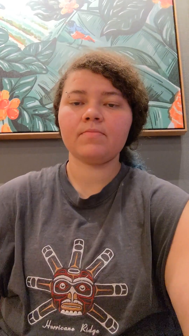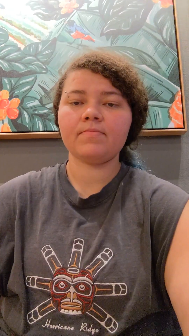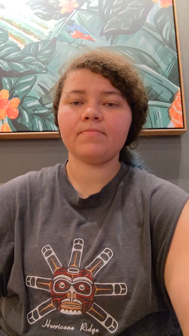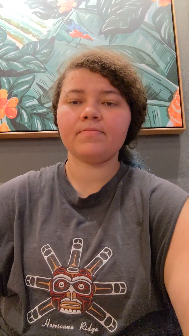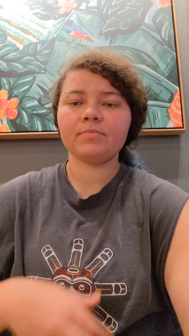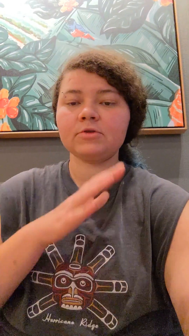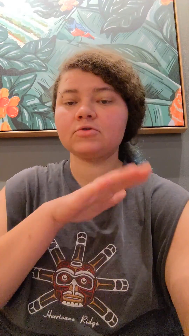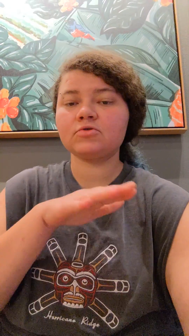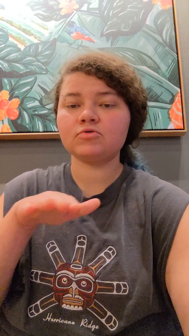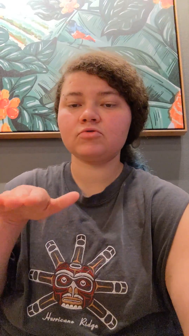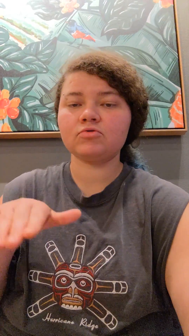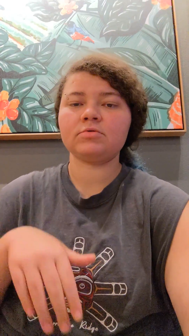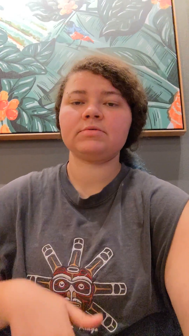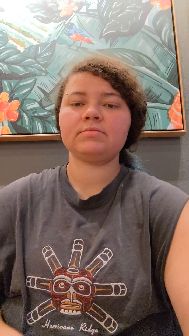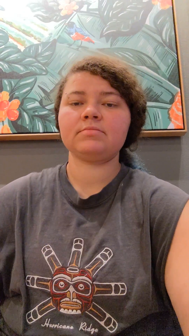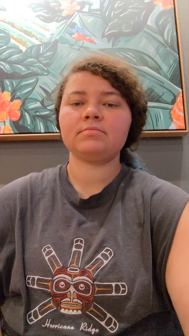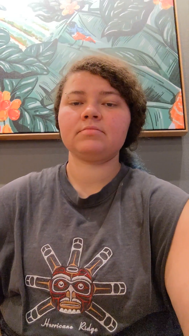children